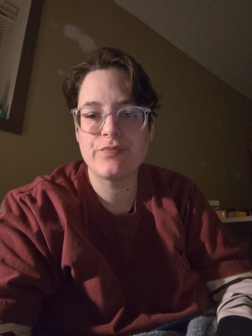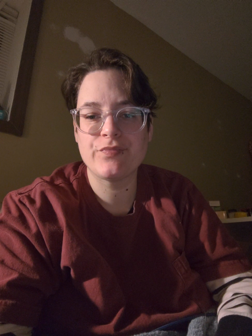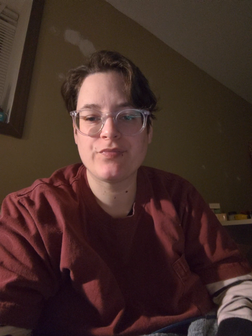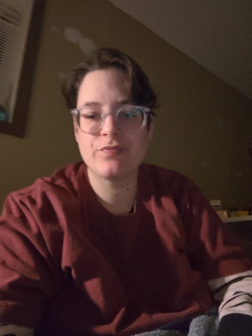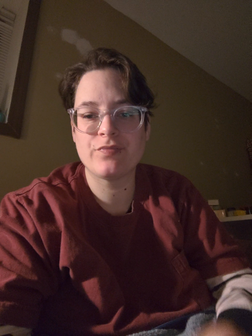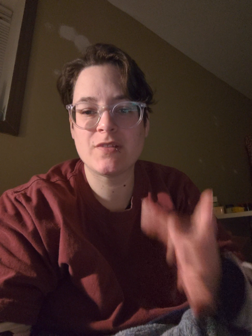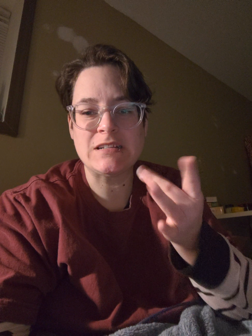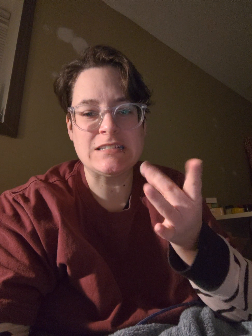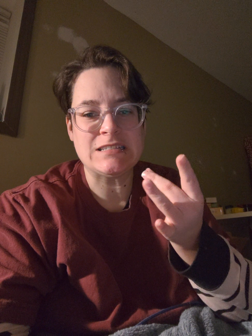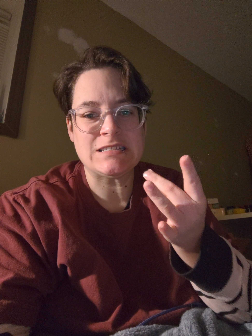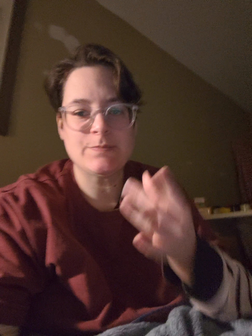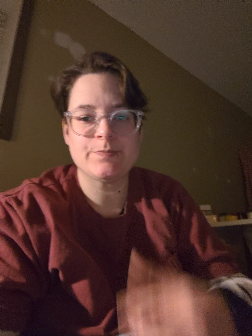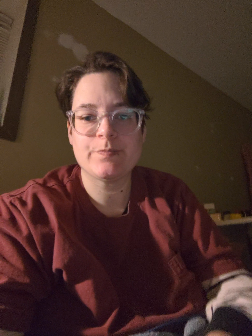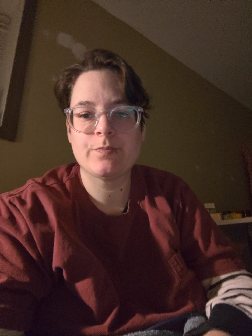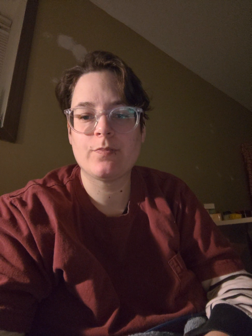sticky